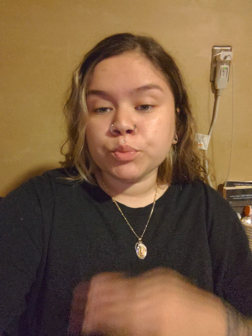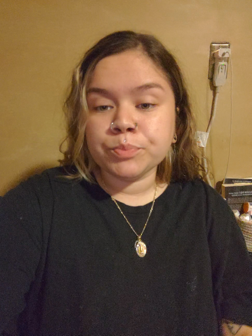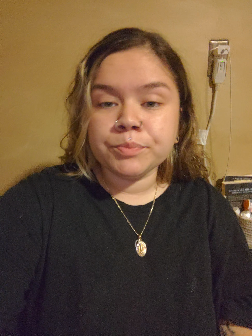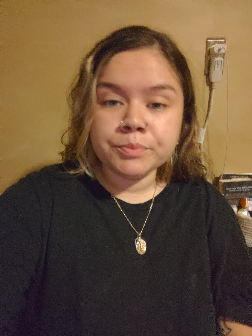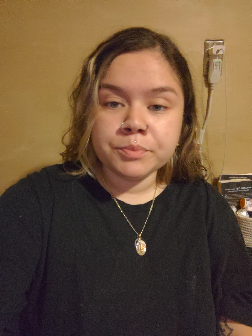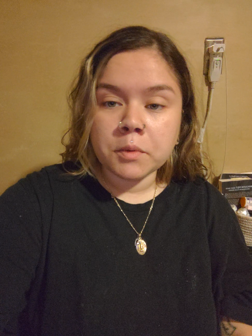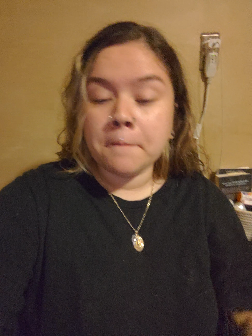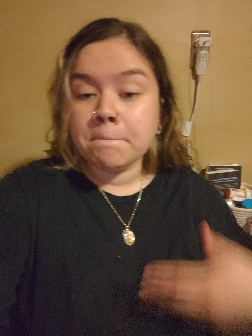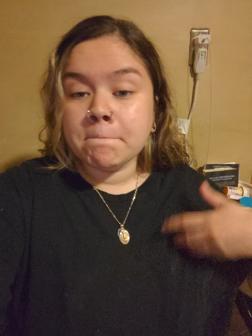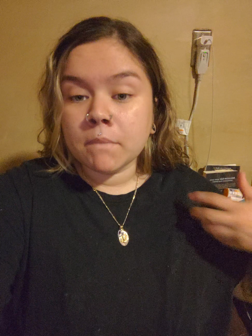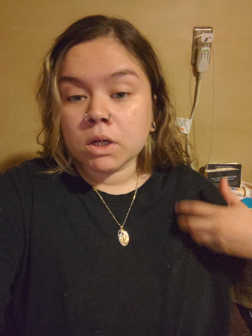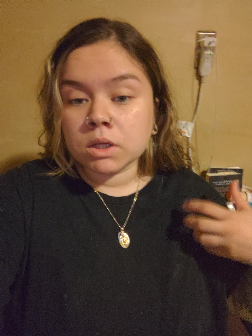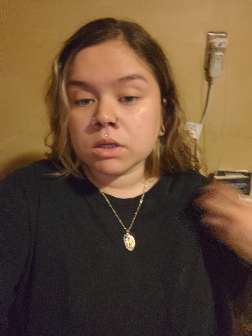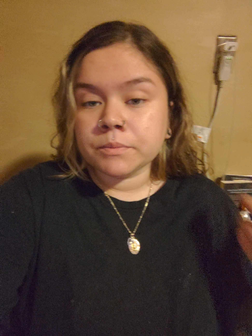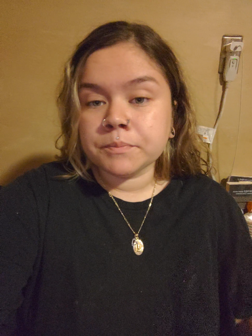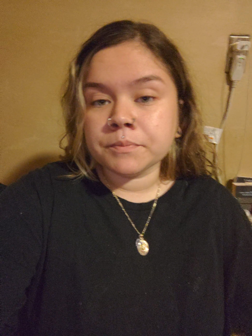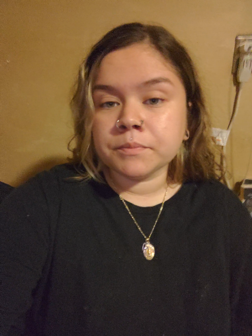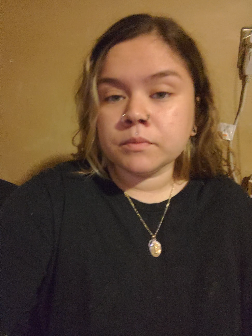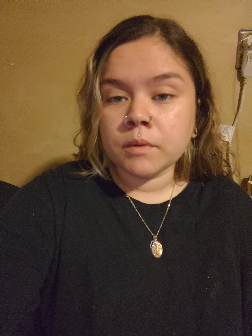monkey